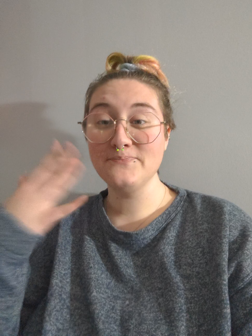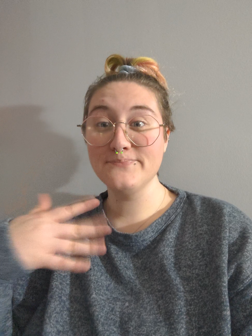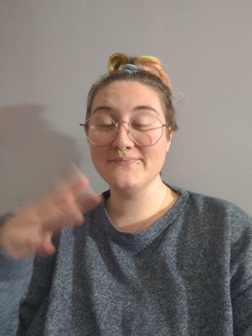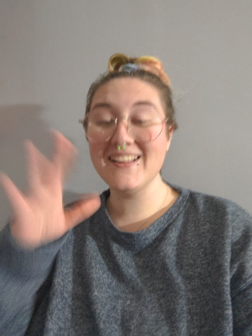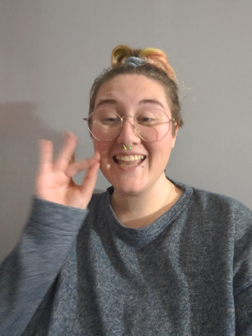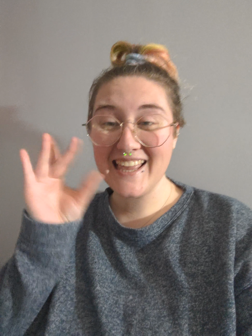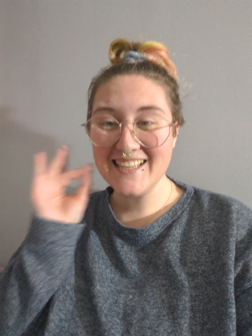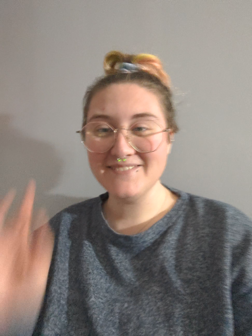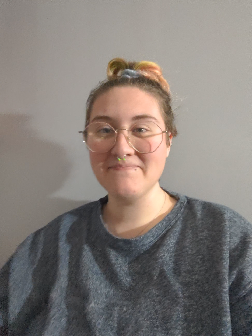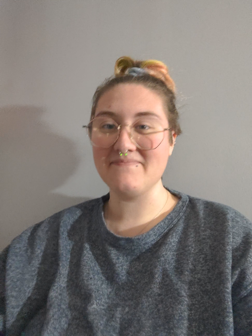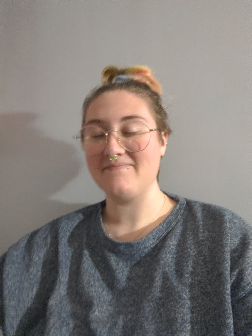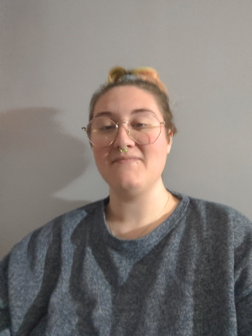kitty